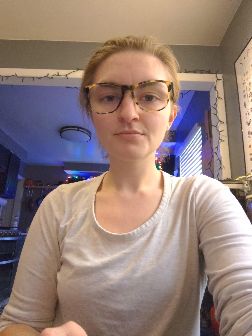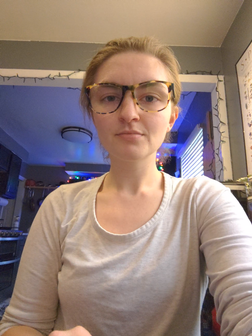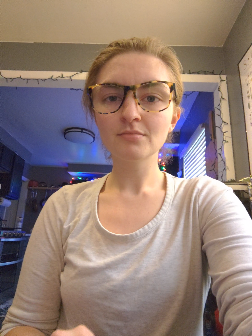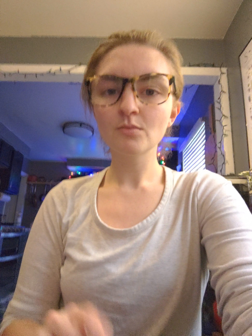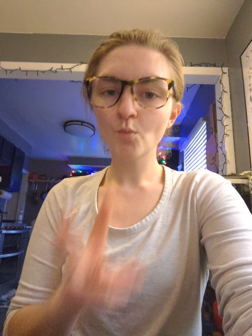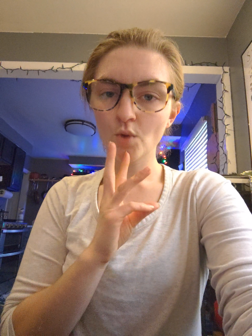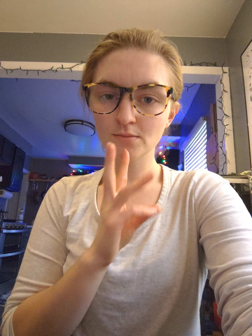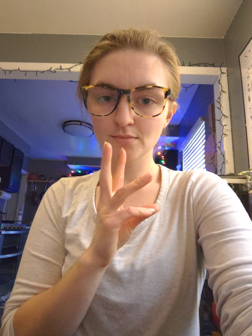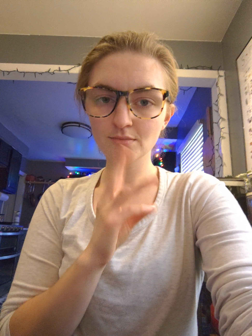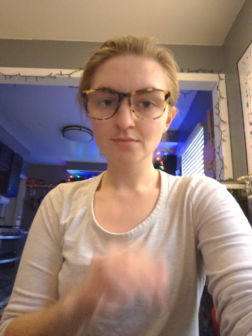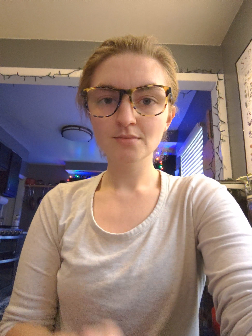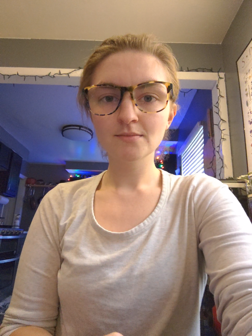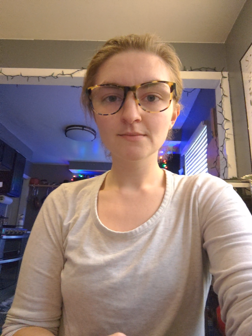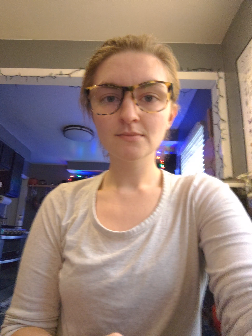water